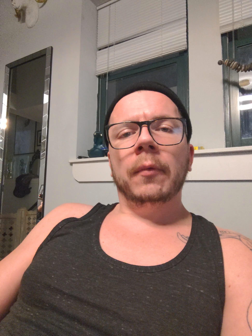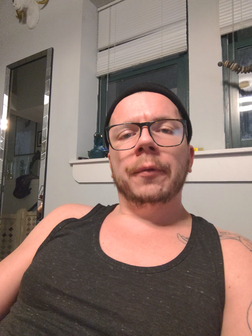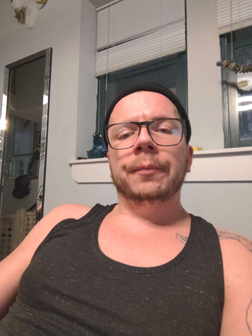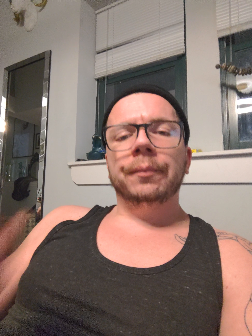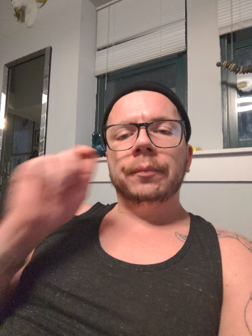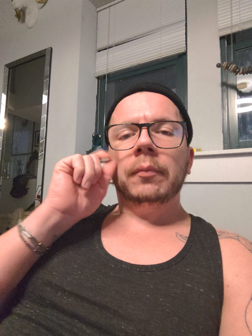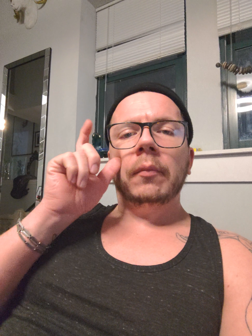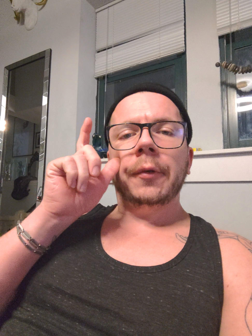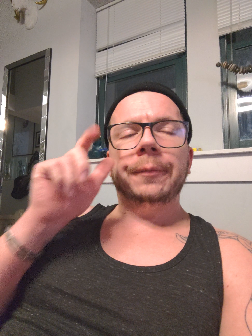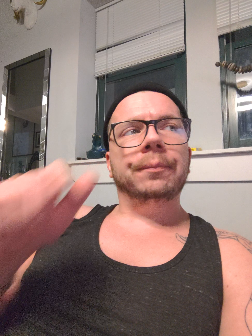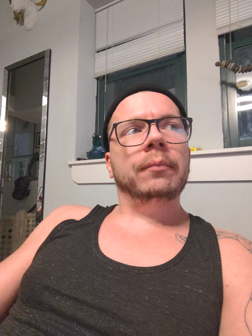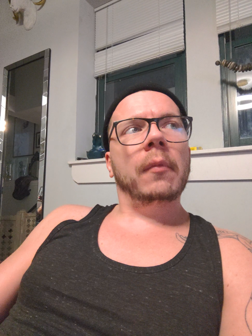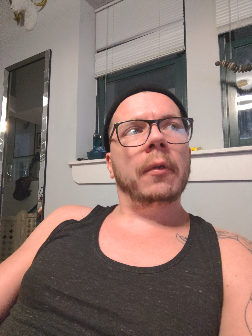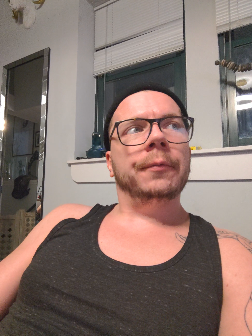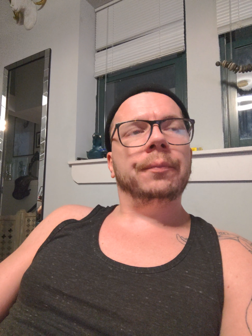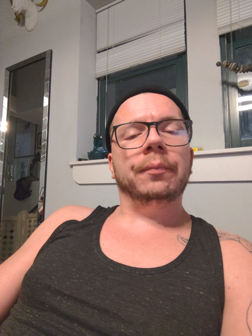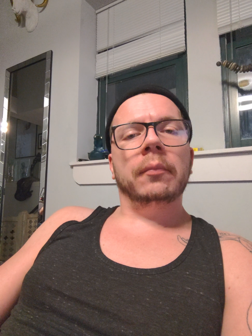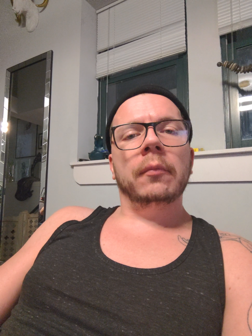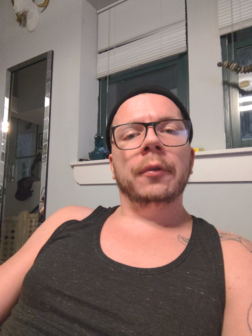awake